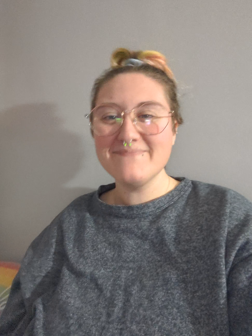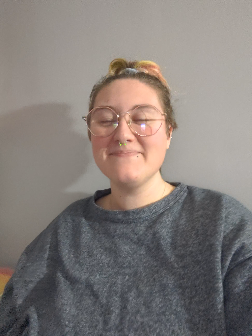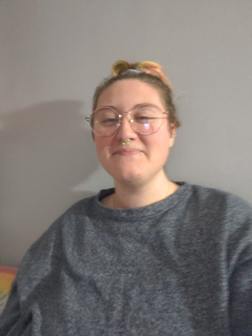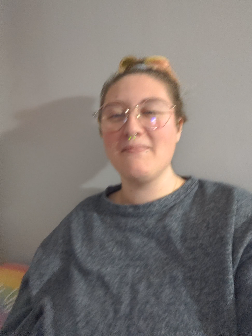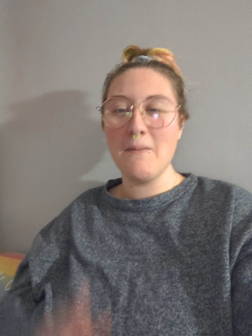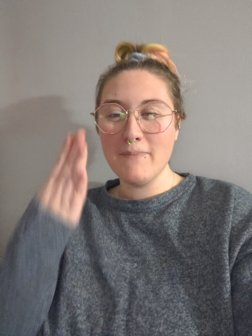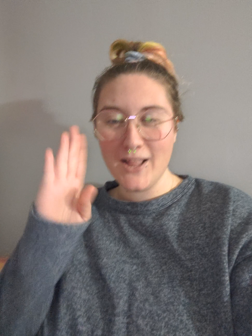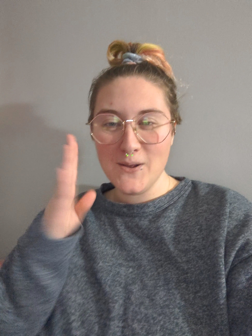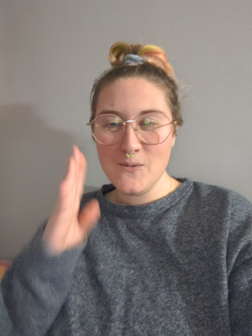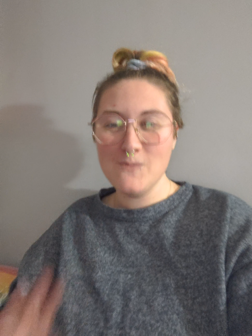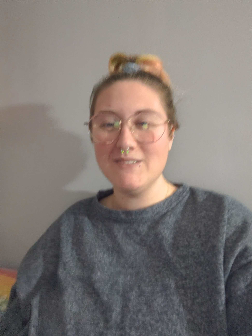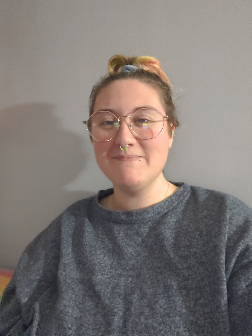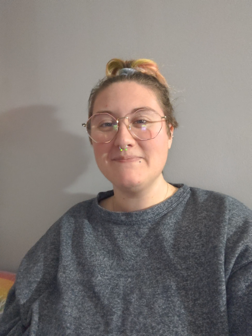blue